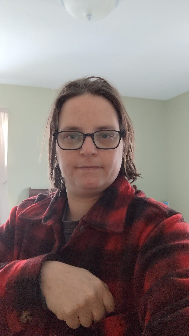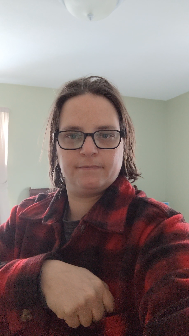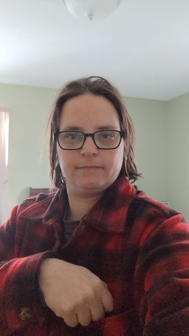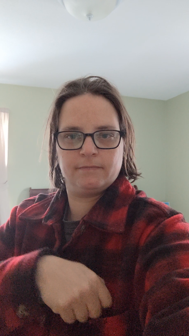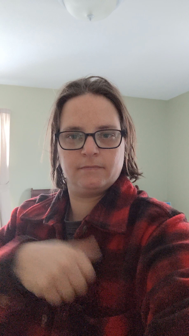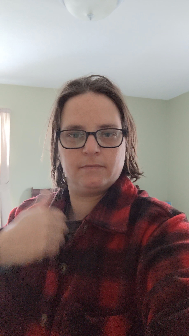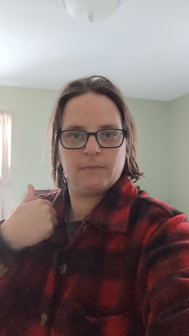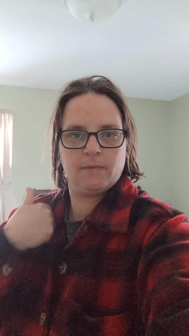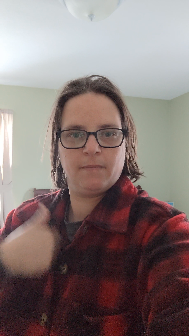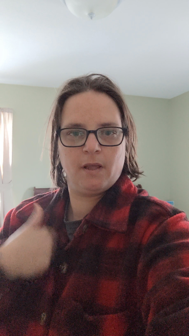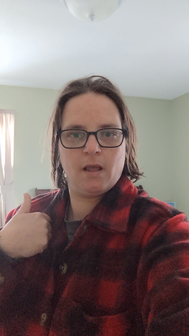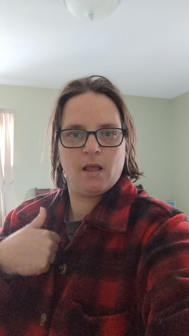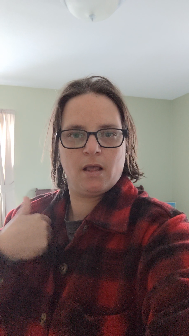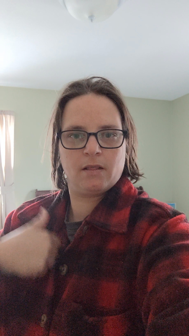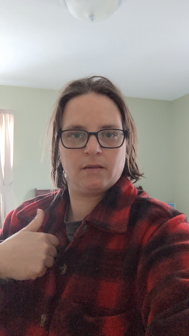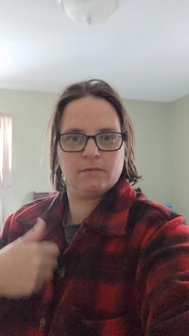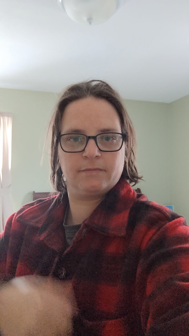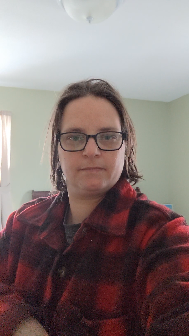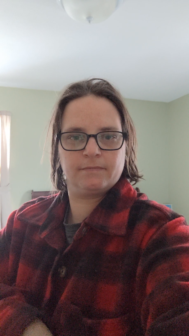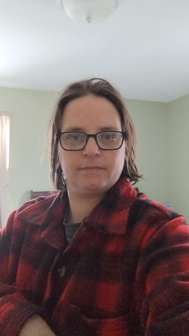bathtub